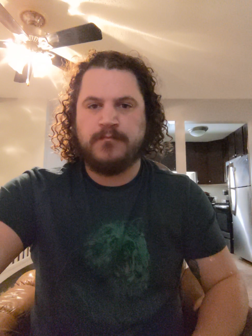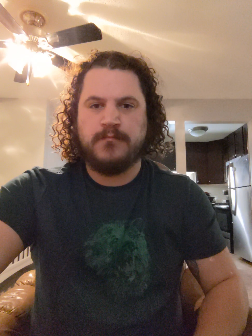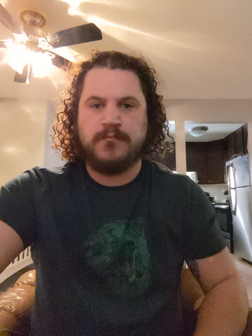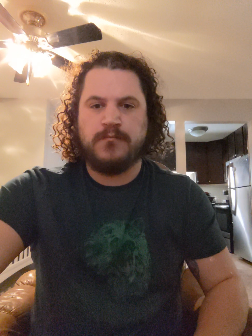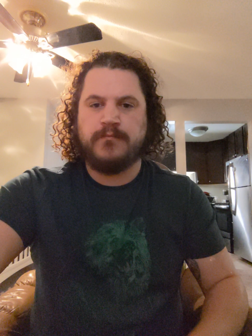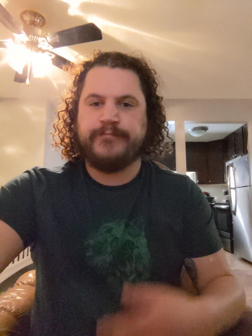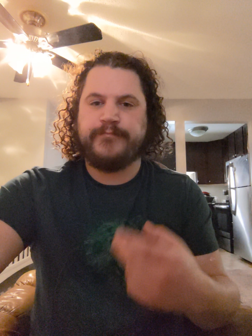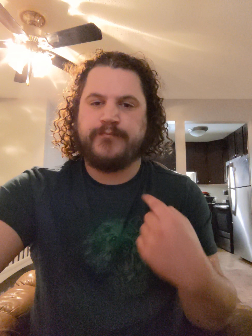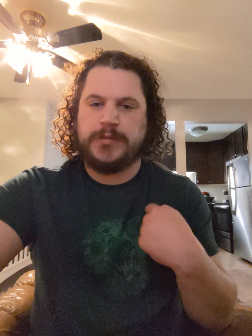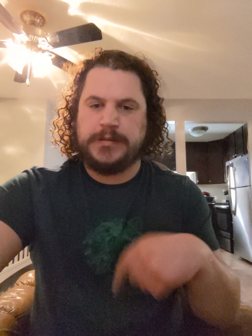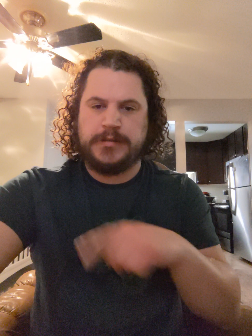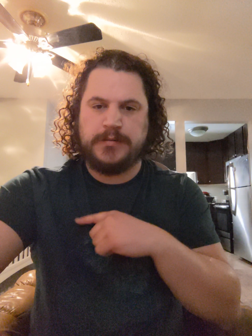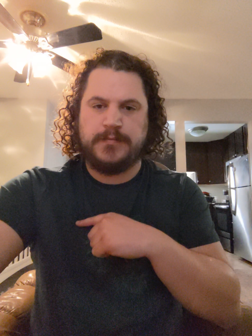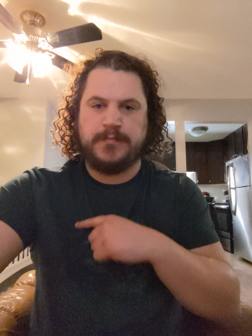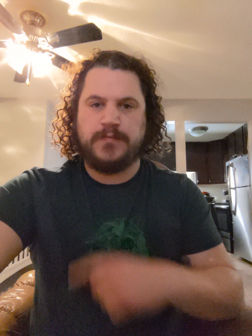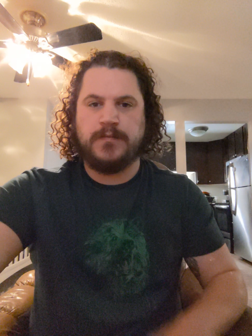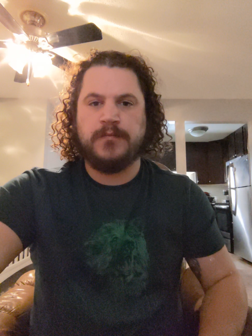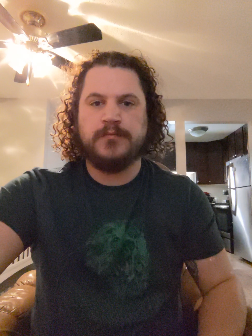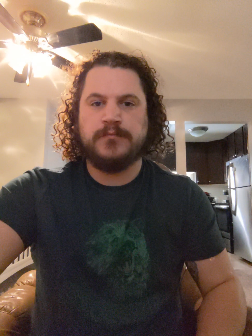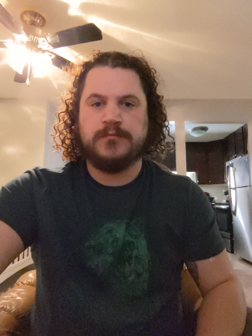we